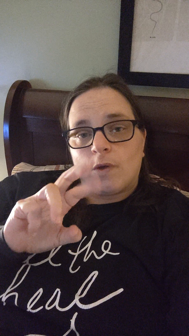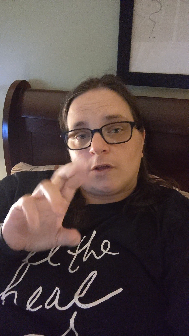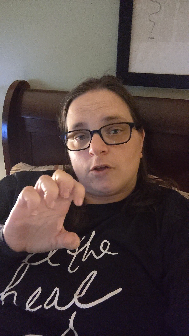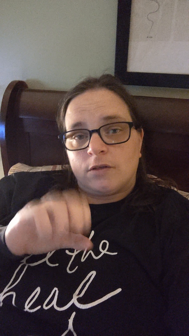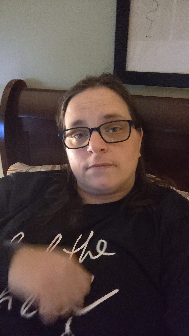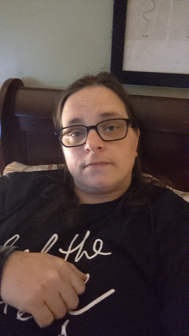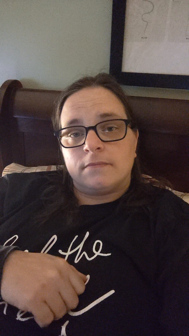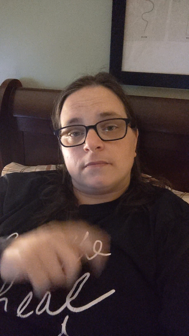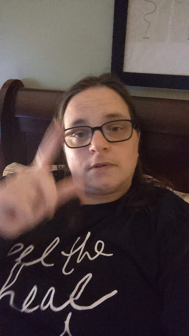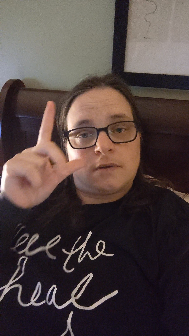camera